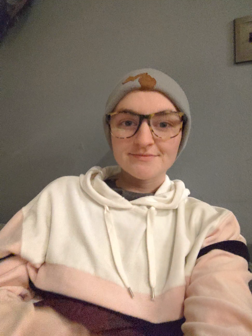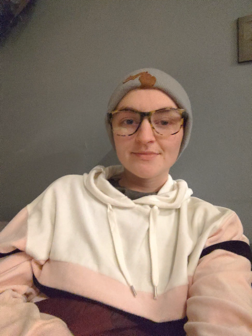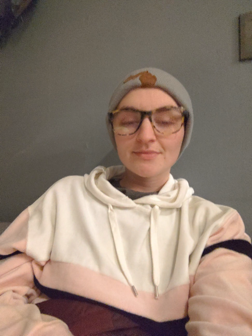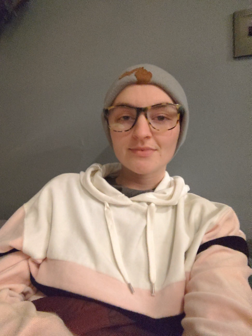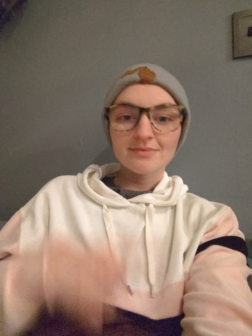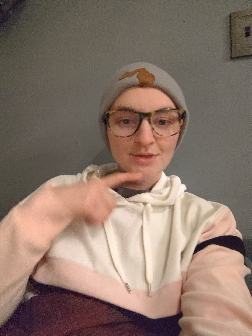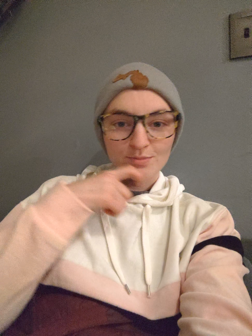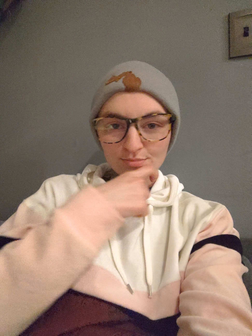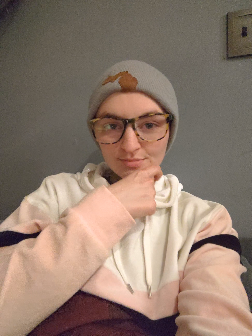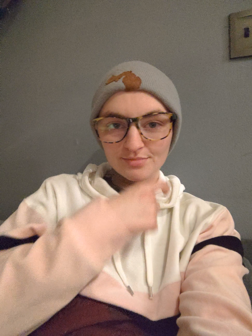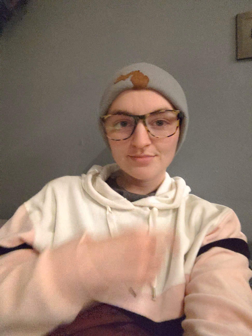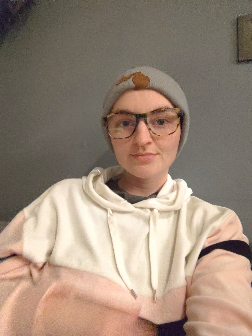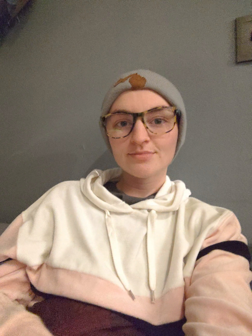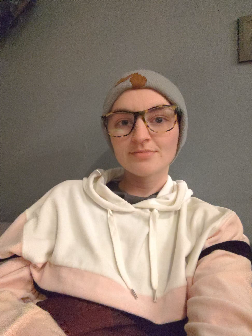cereal